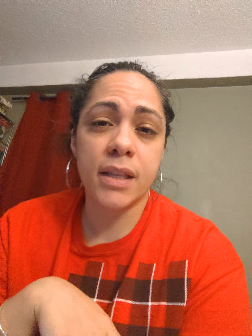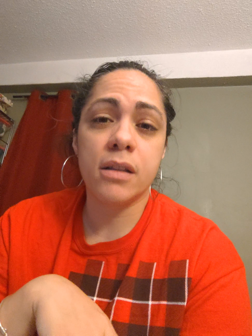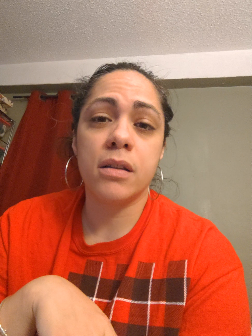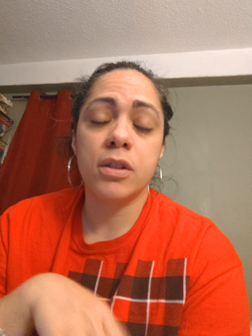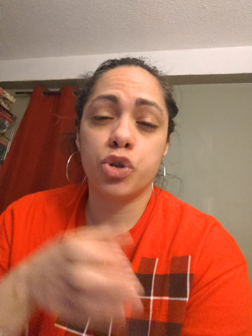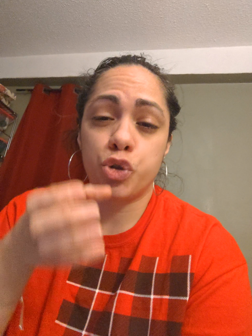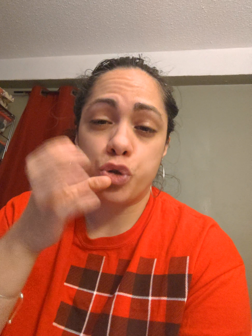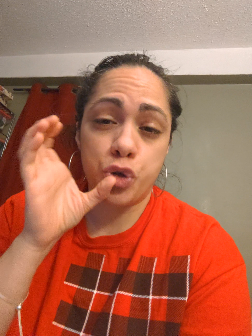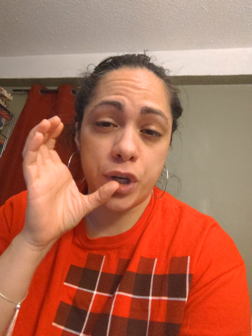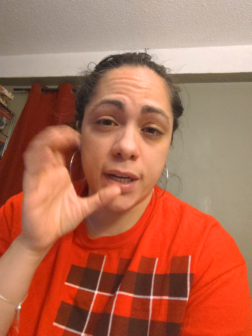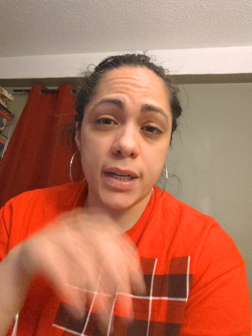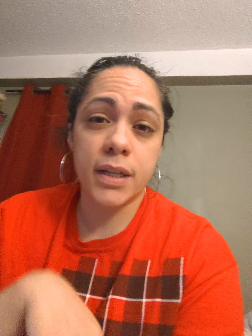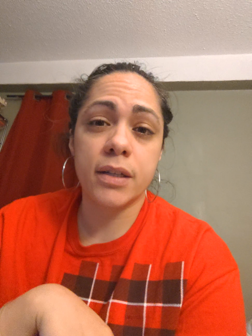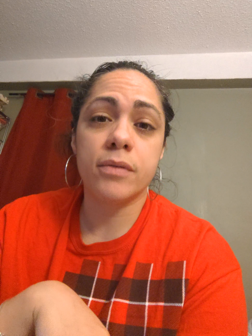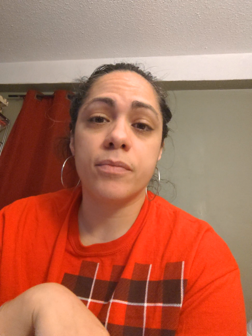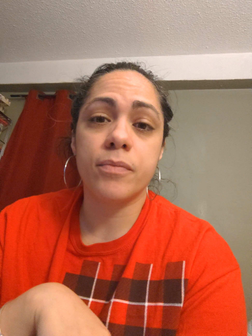drink